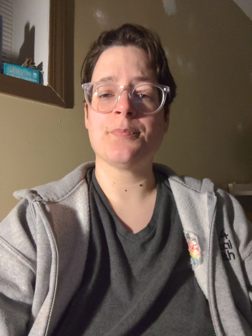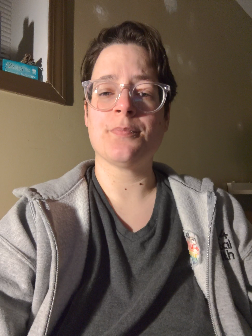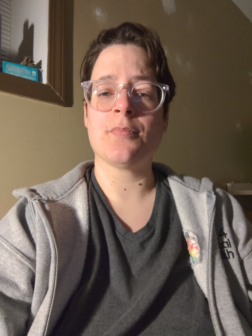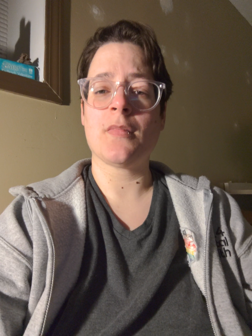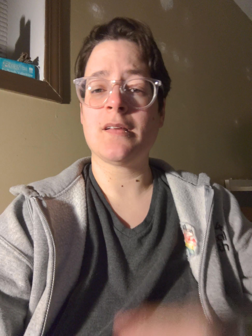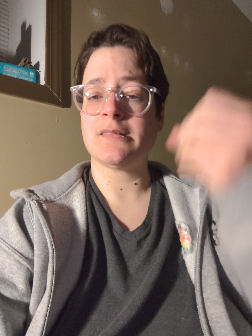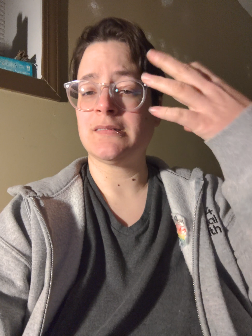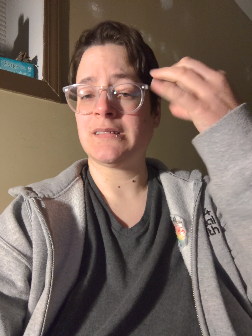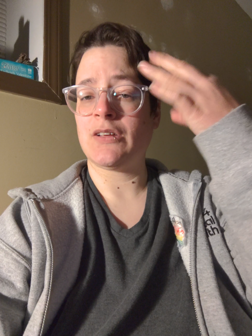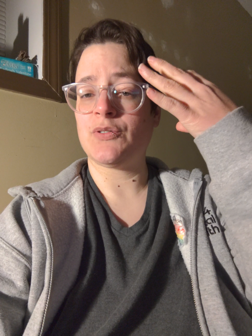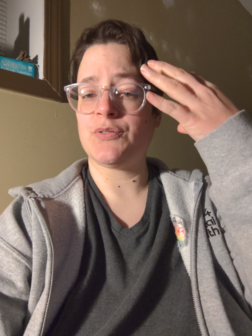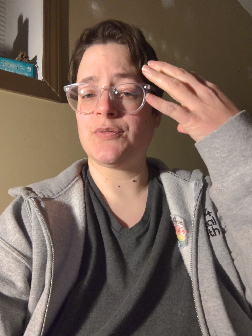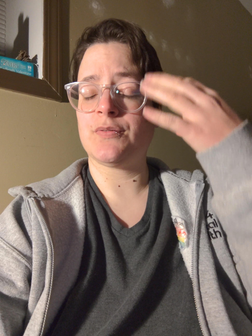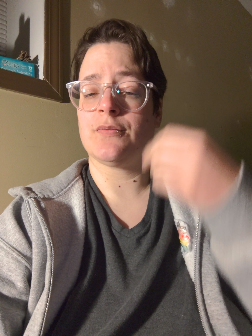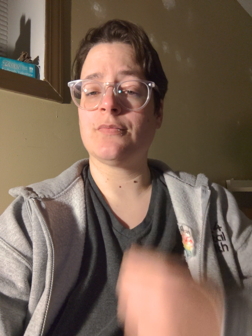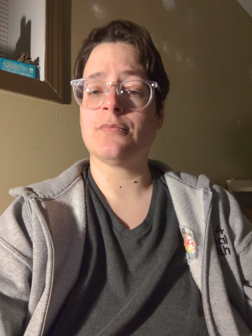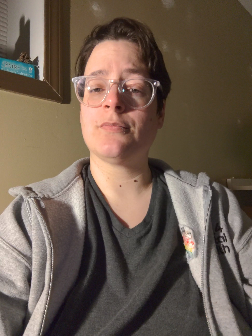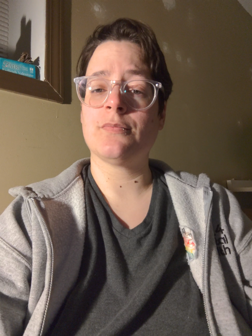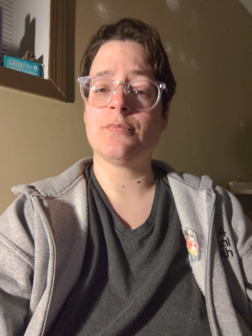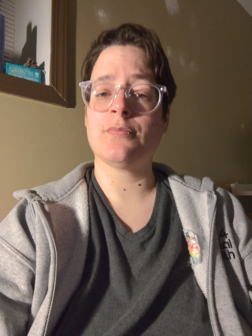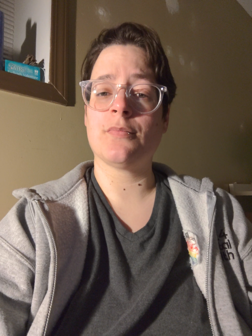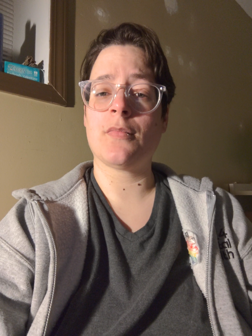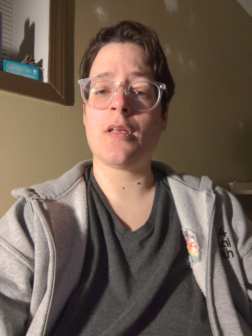shower